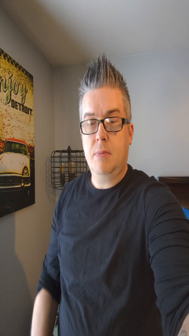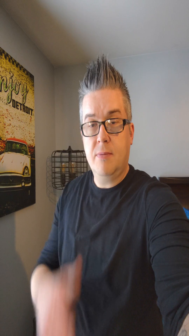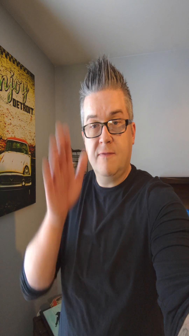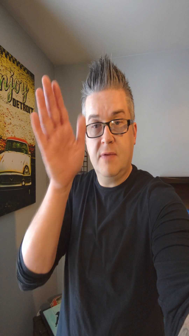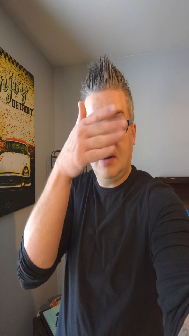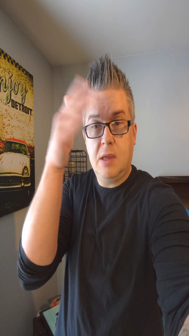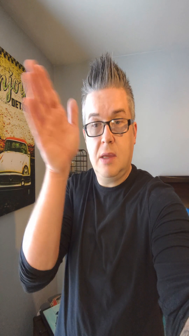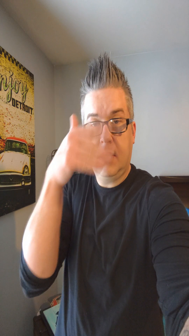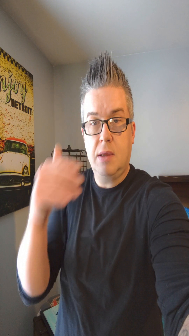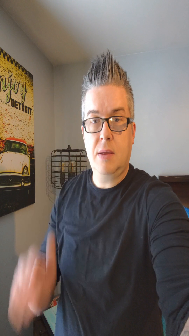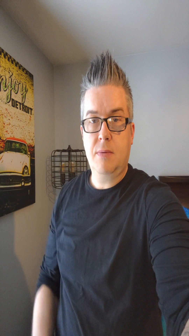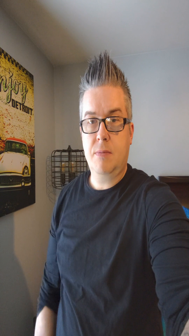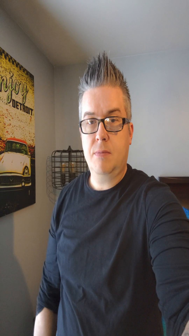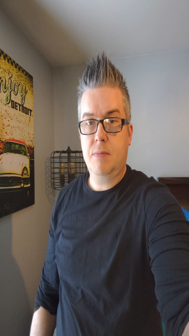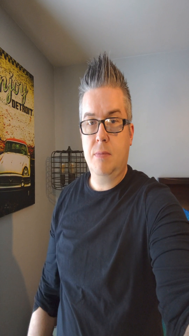flag